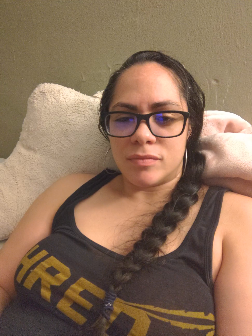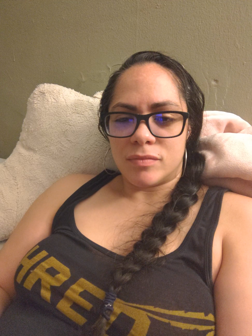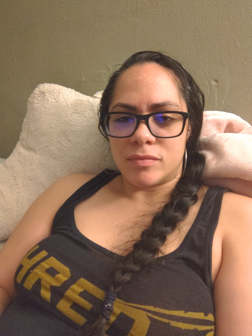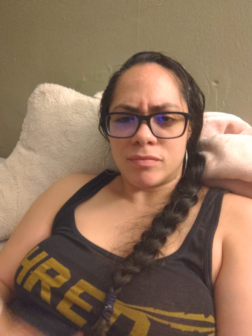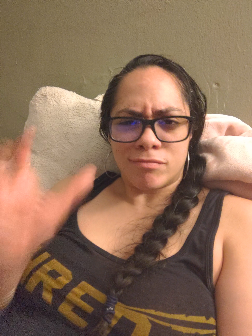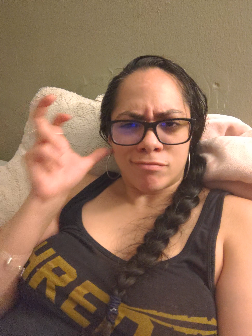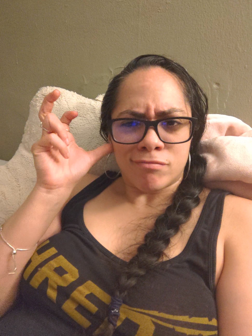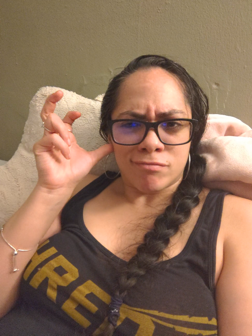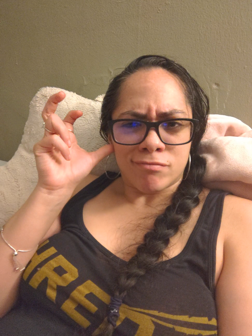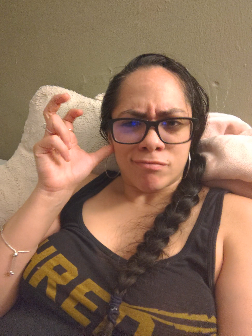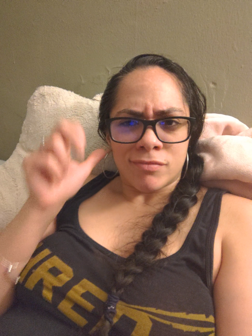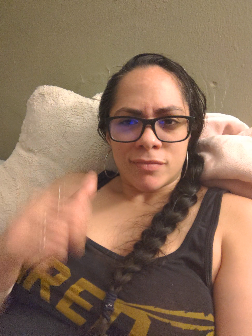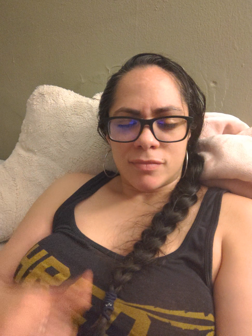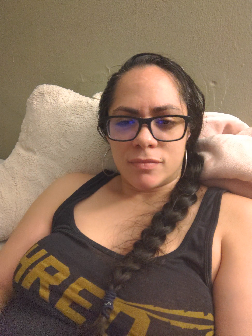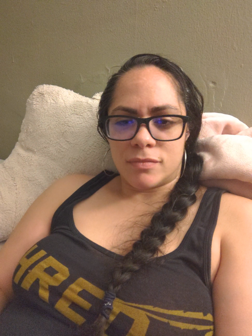hear